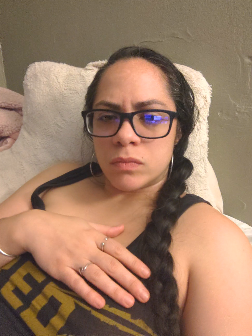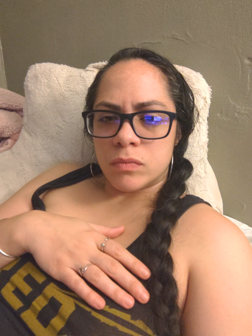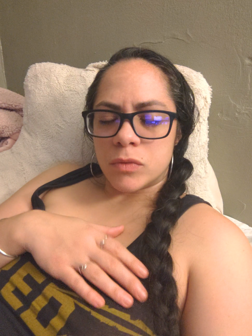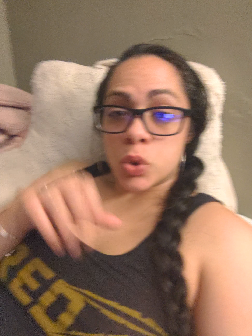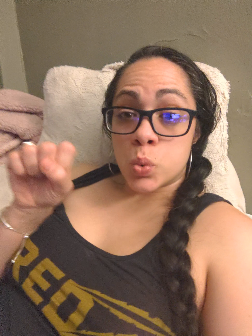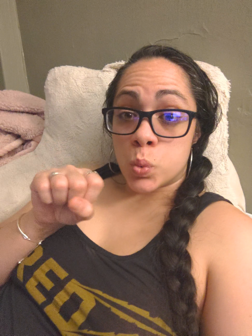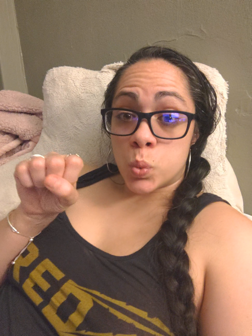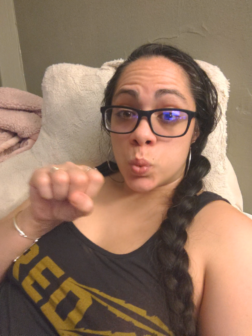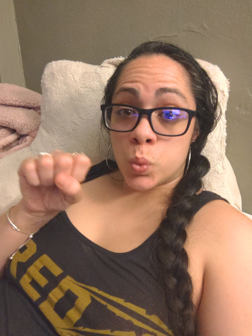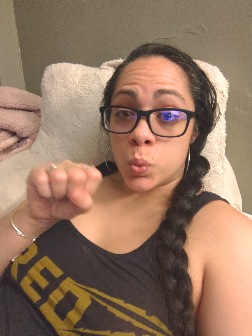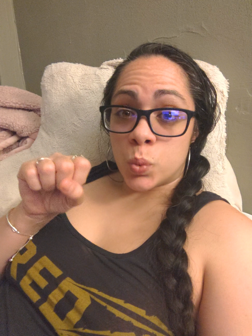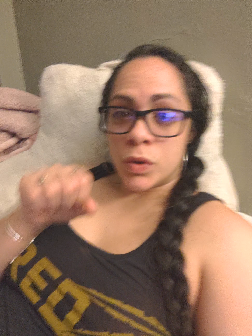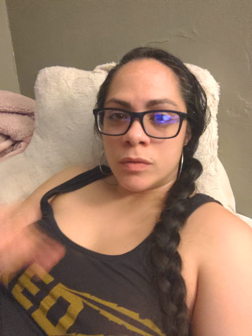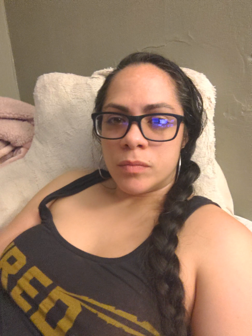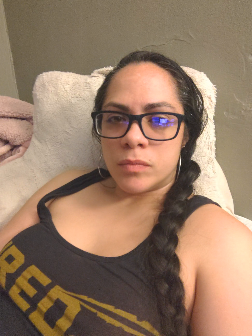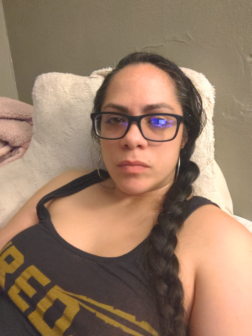shoe